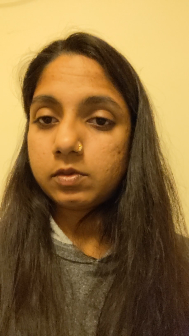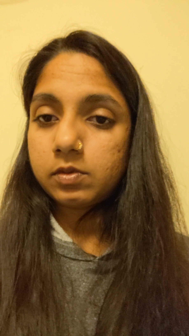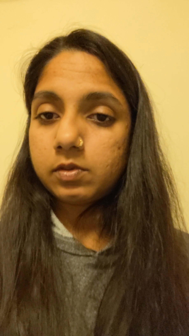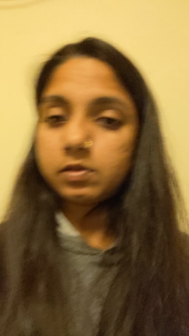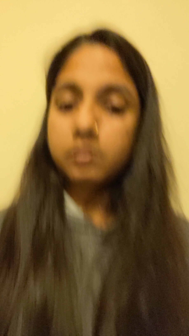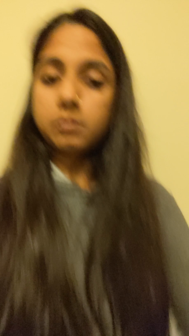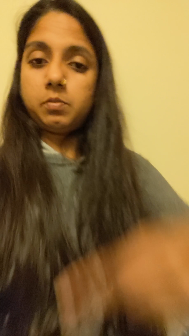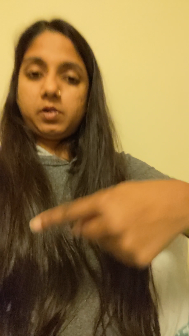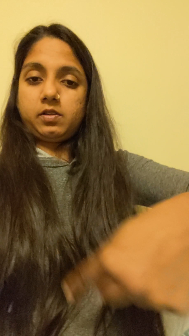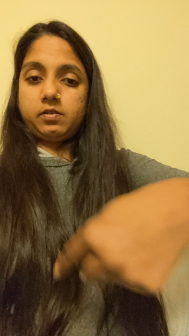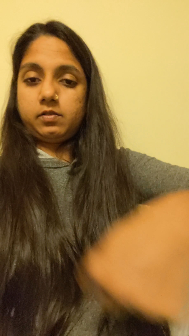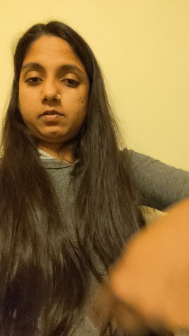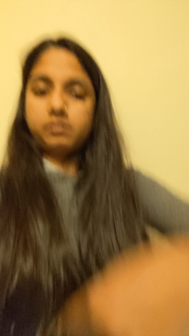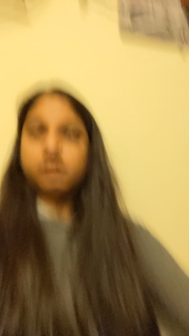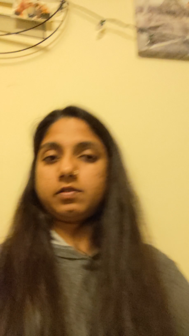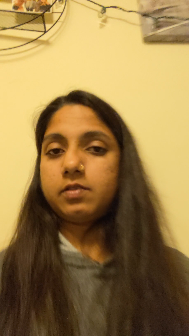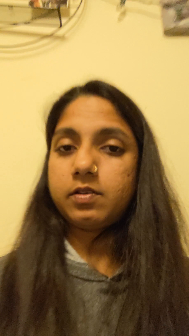belly button